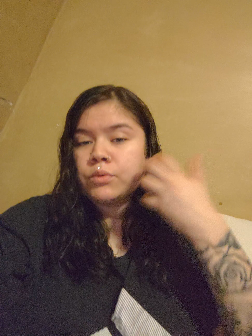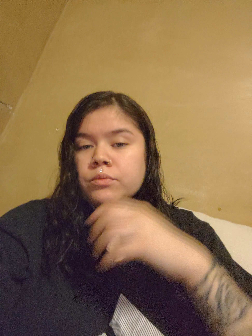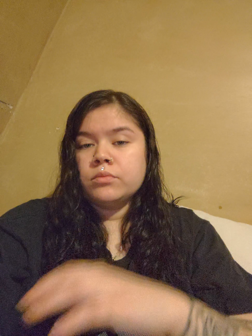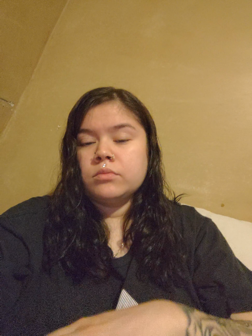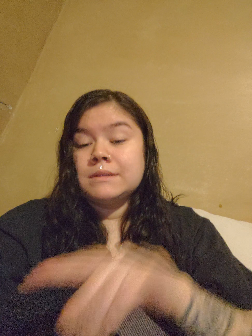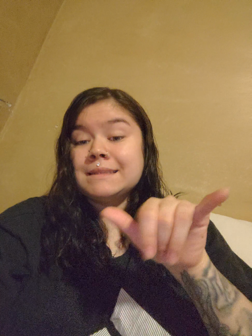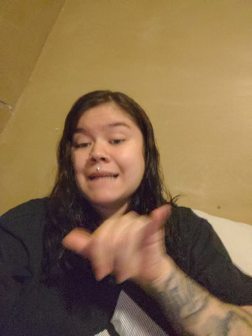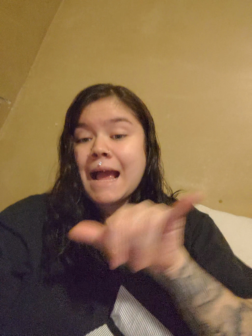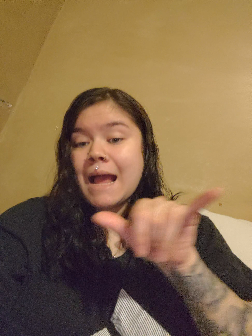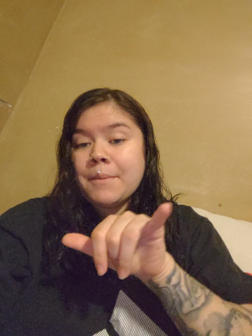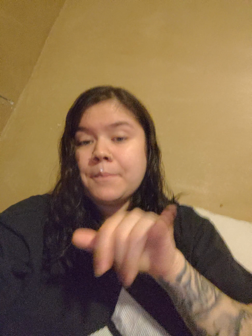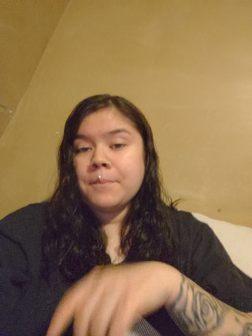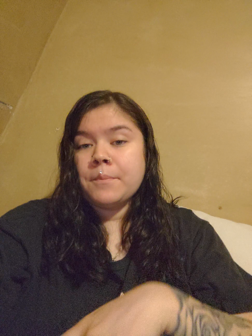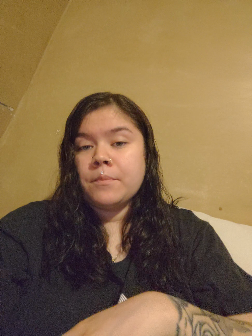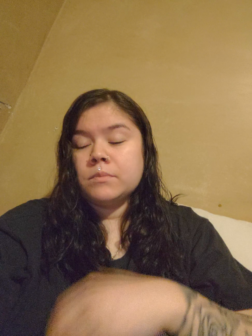same